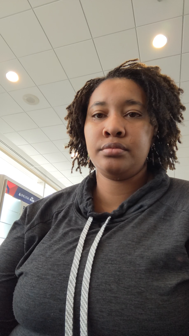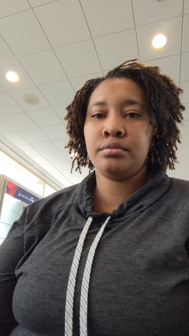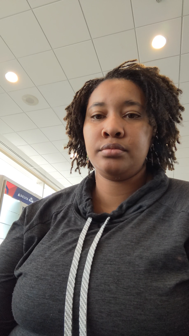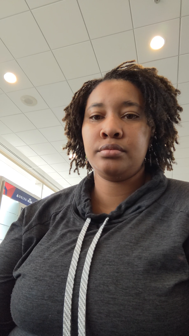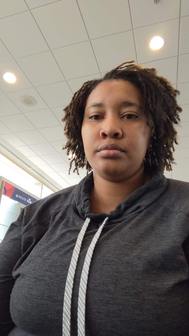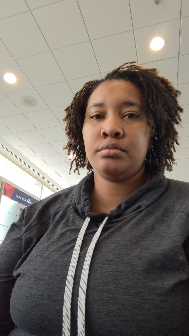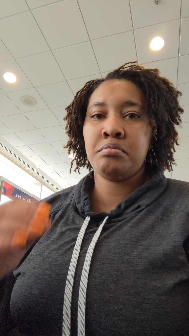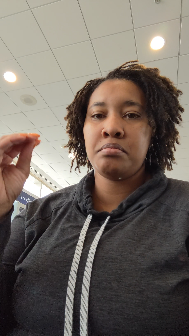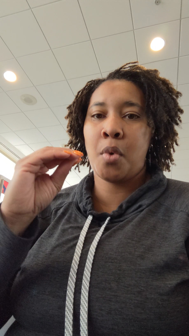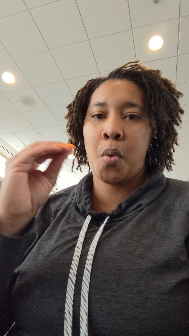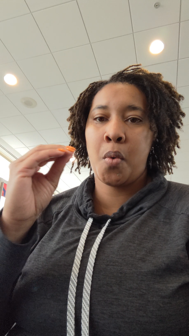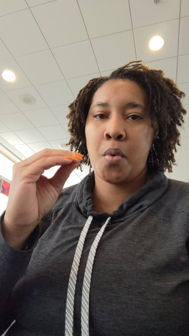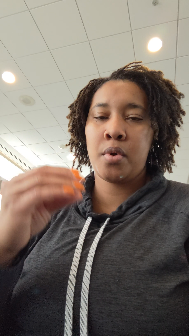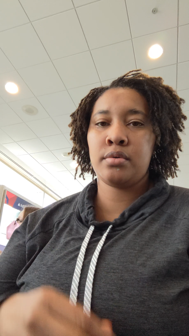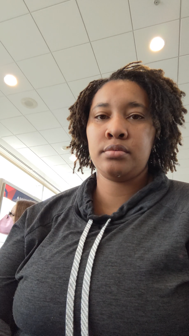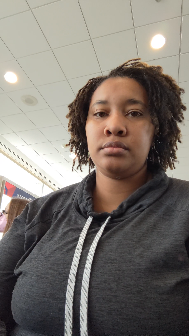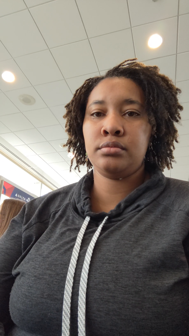more